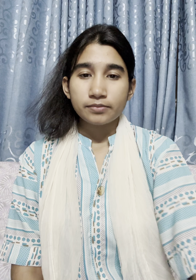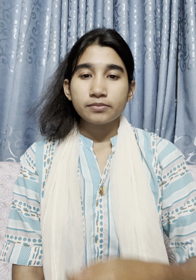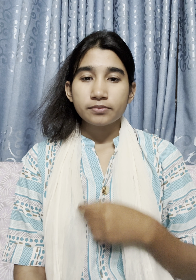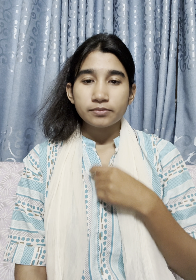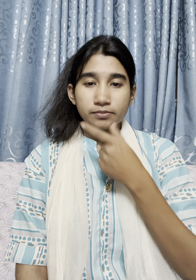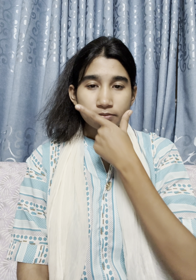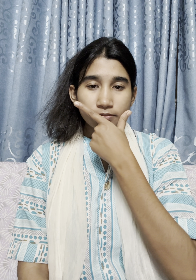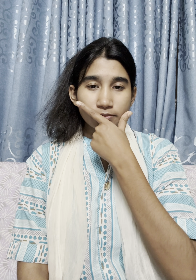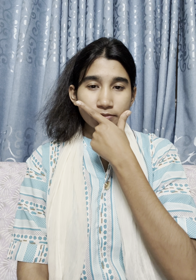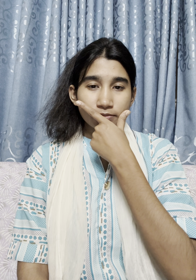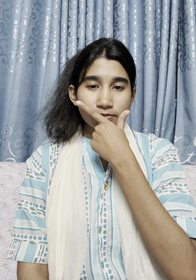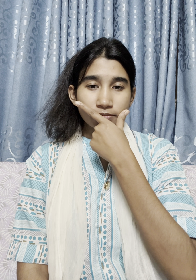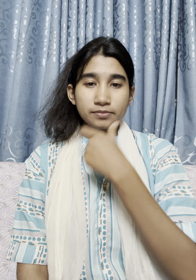বাবা